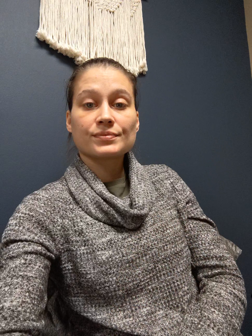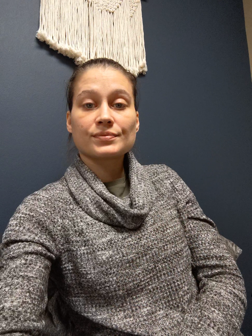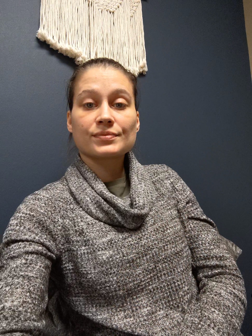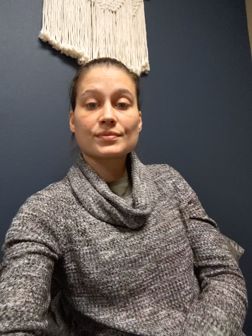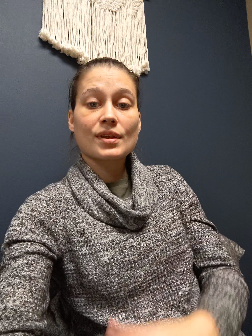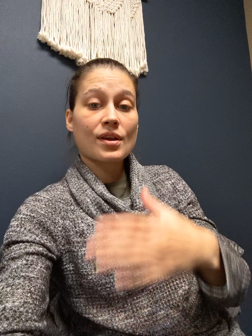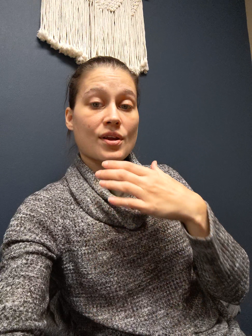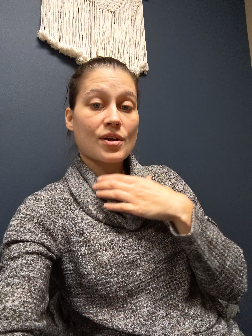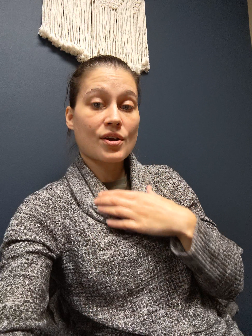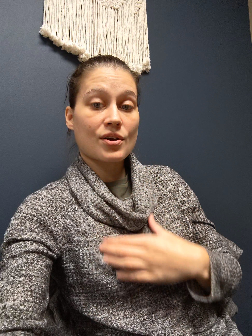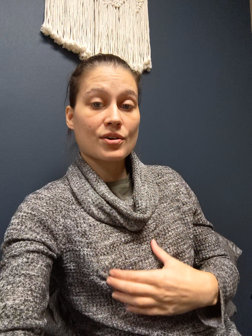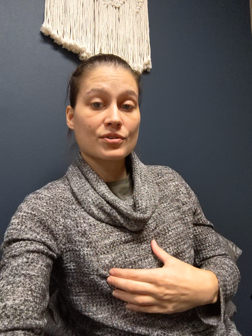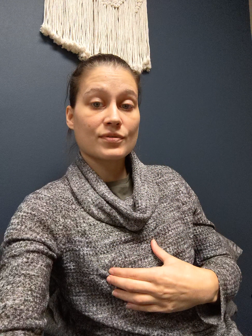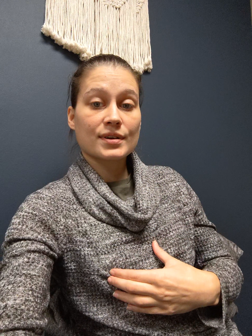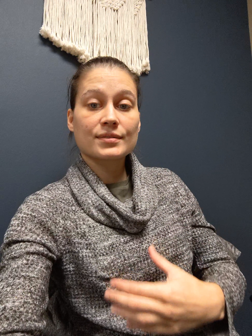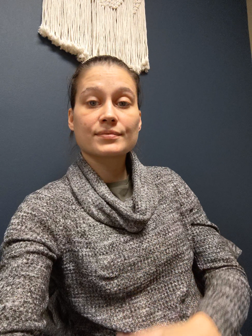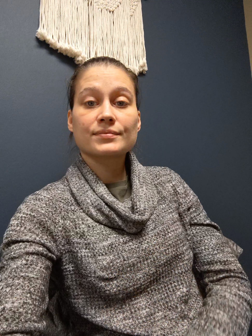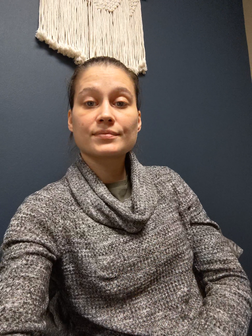hungry